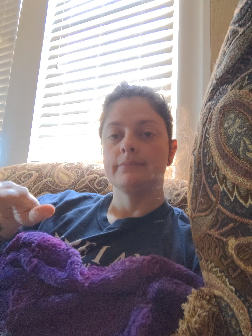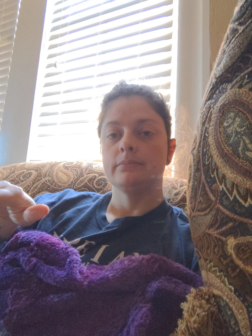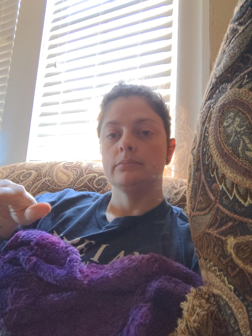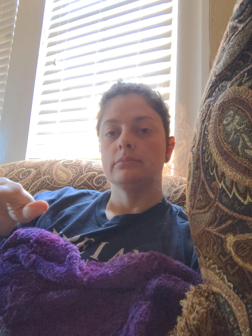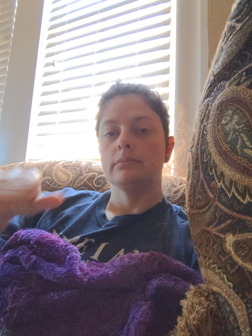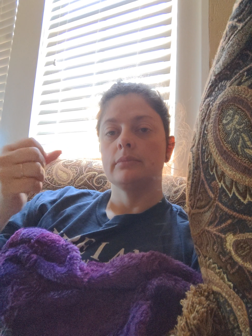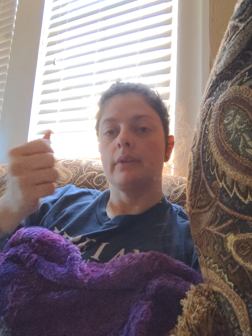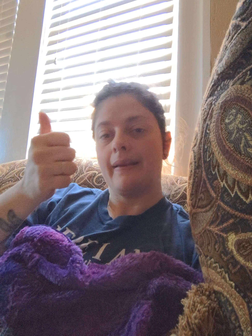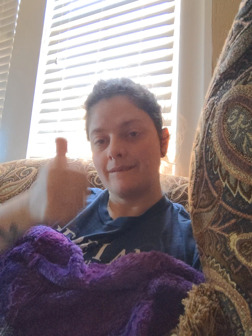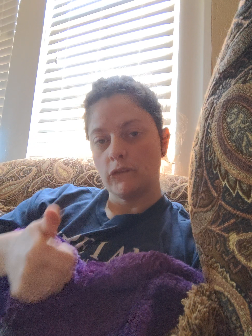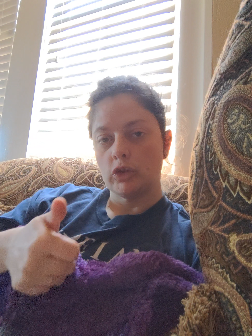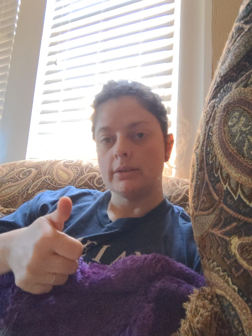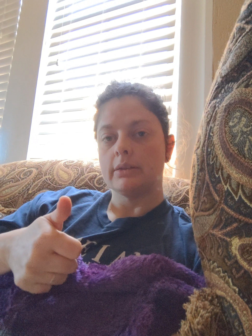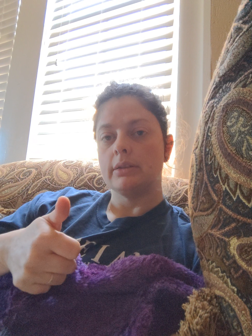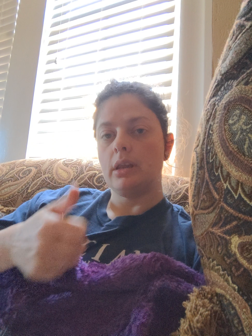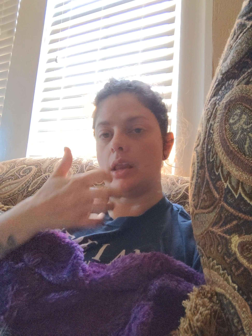every